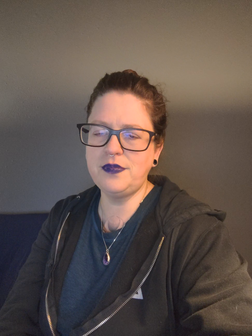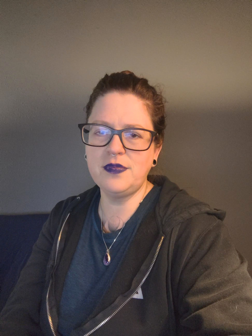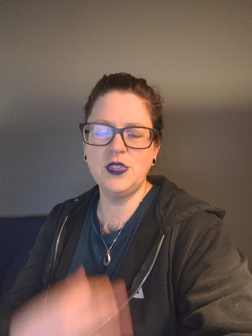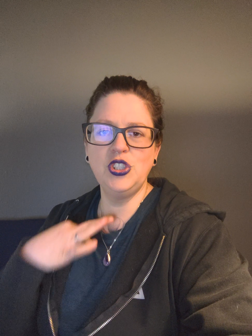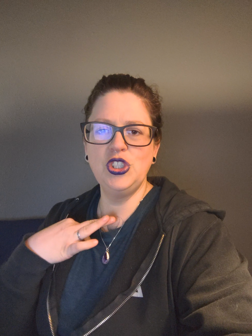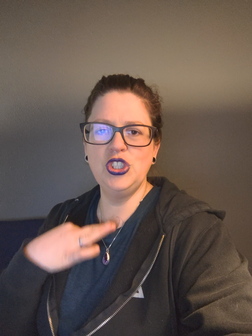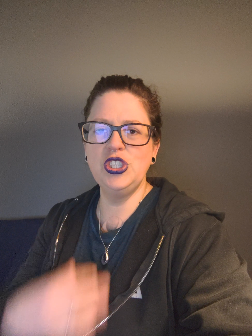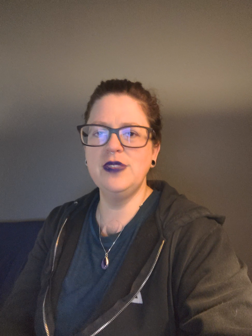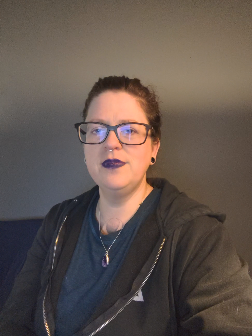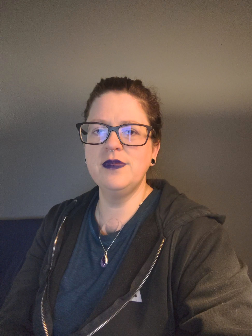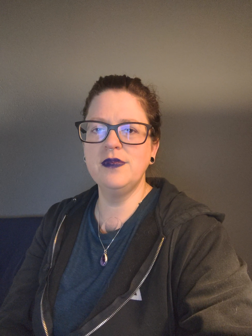shirt